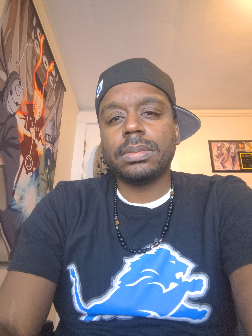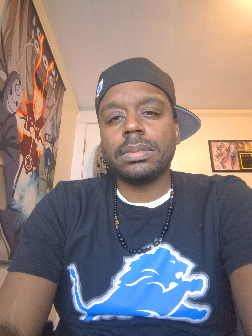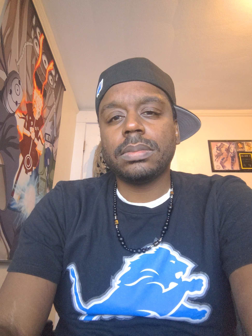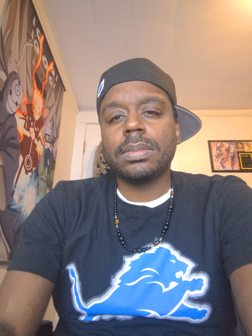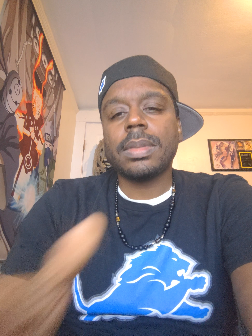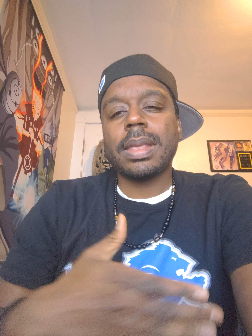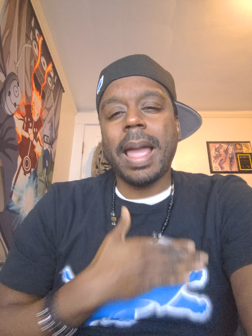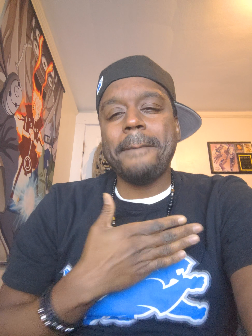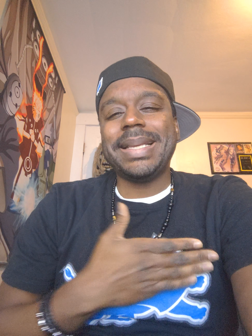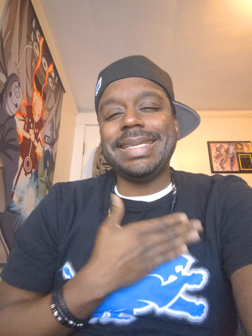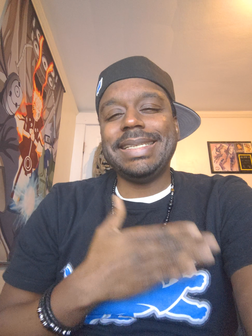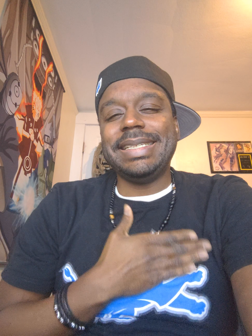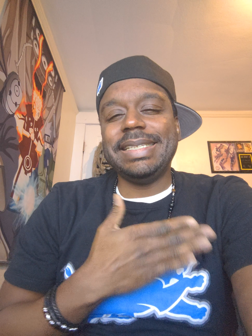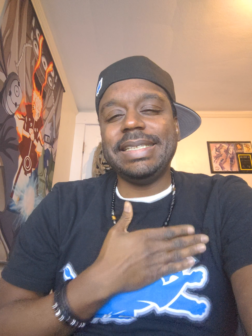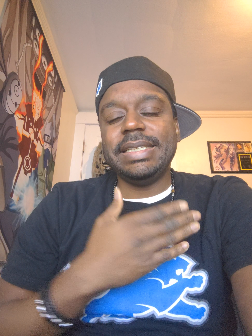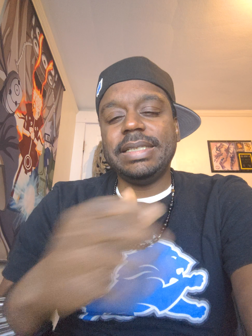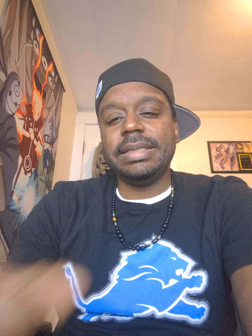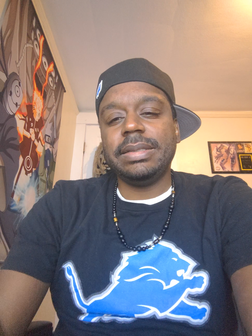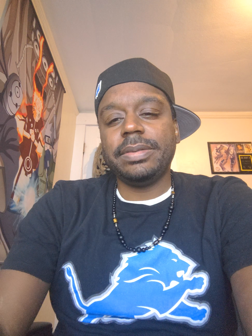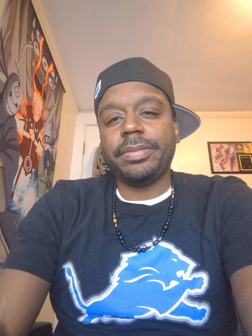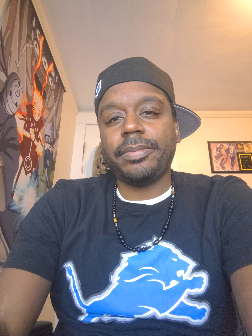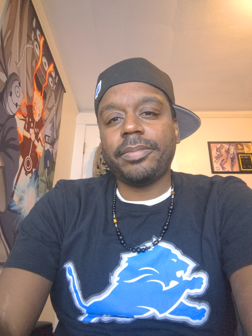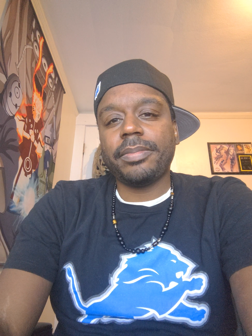happy